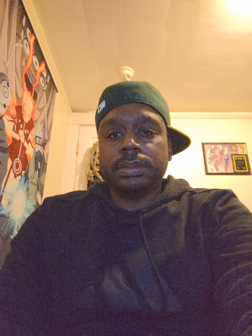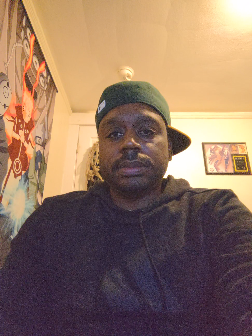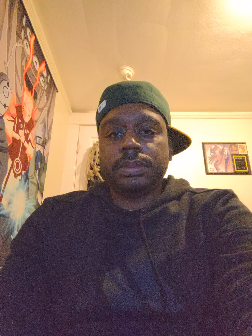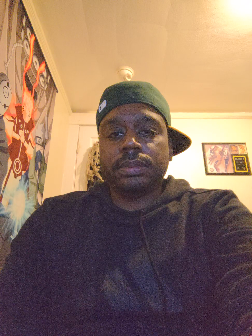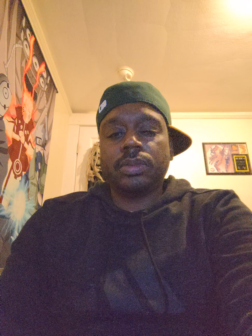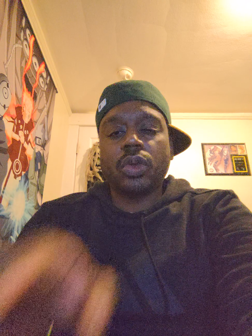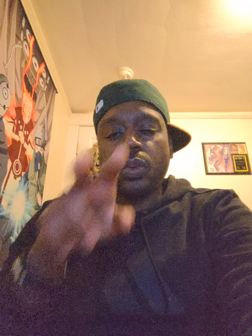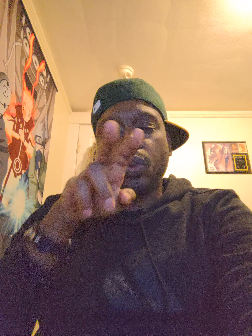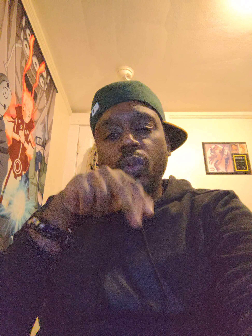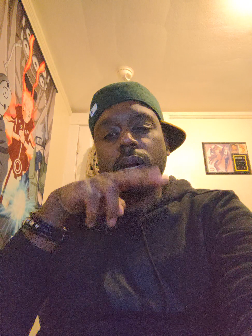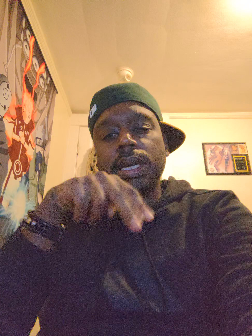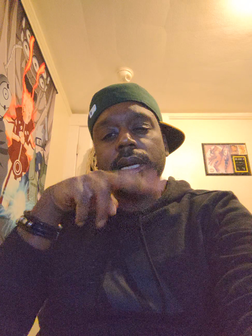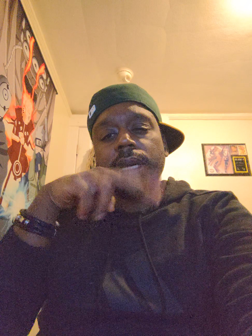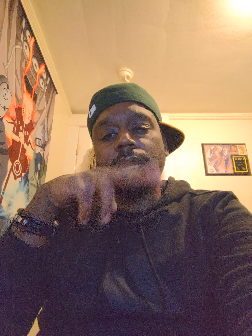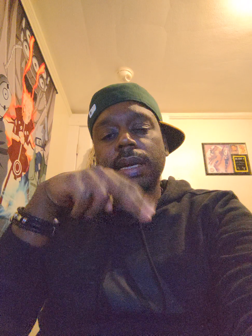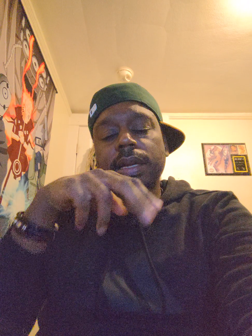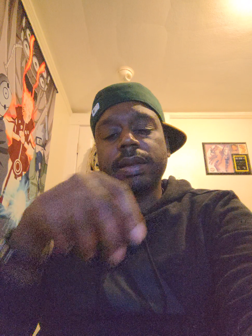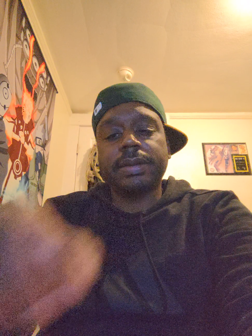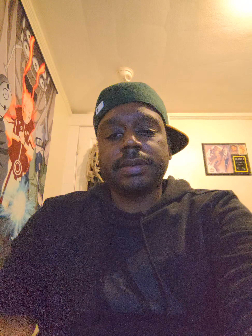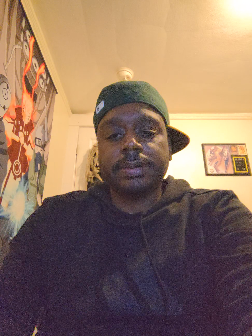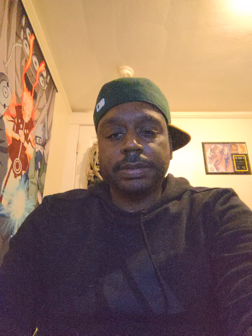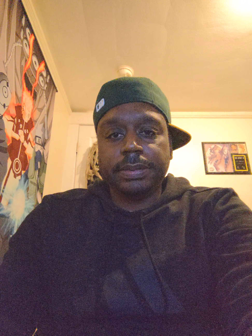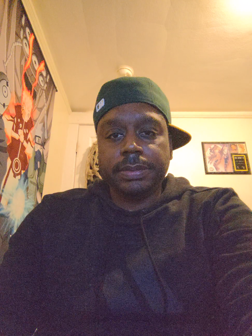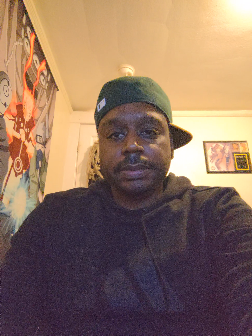read